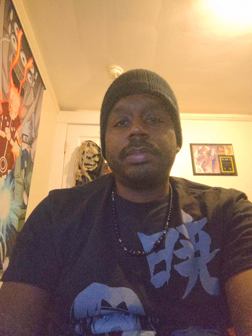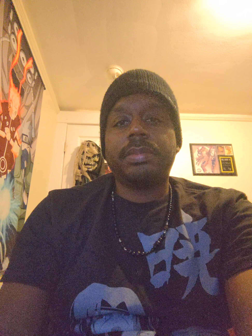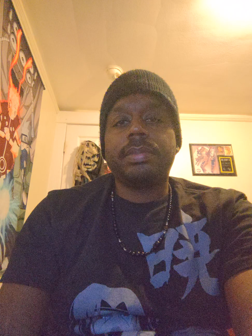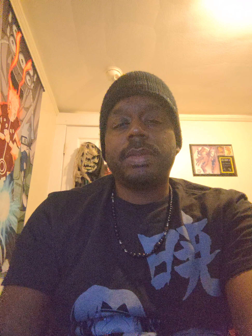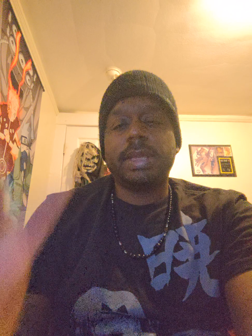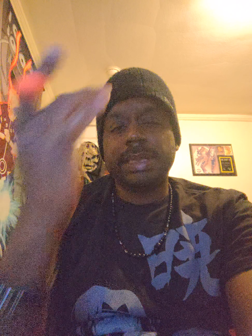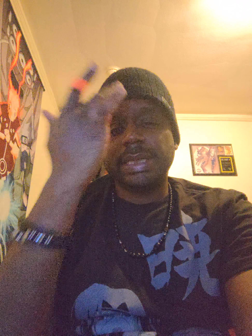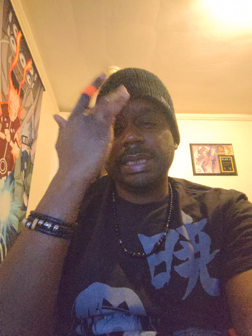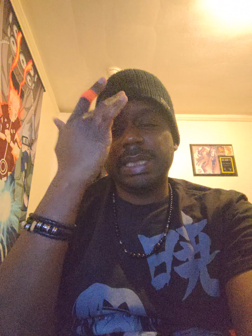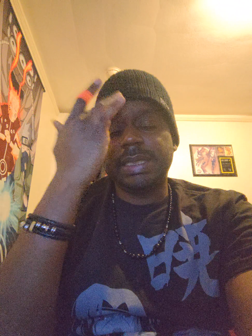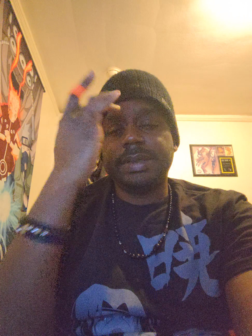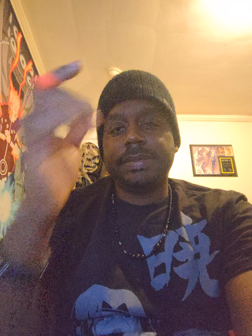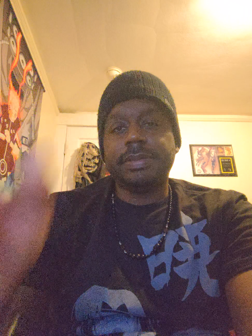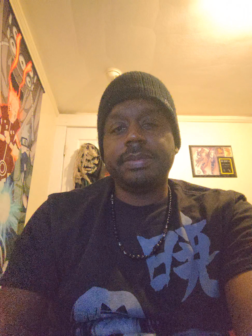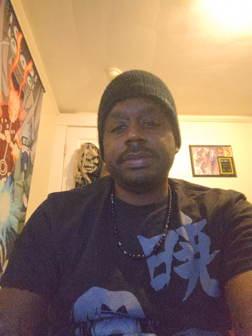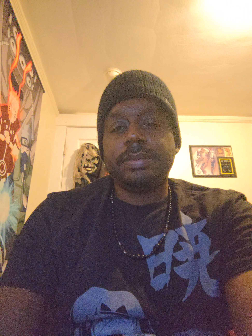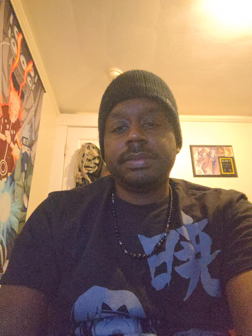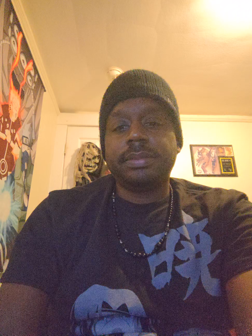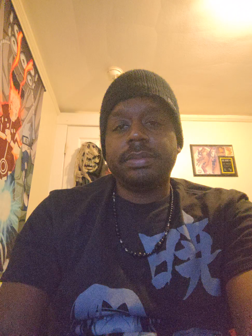sick